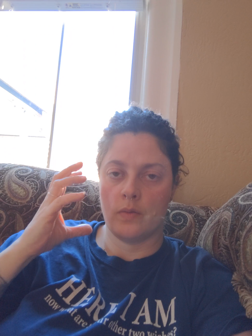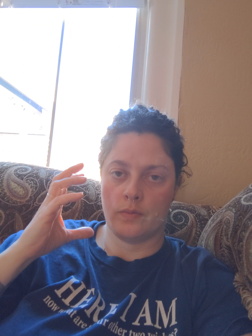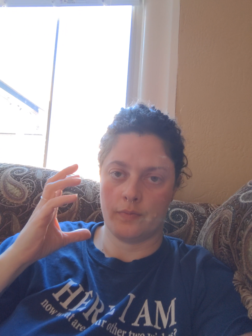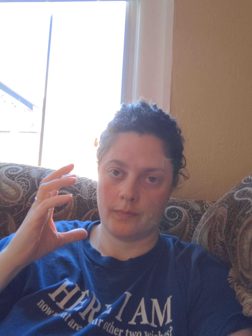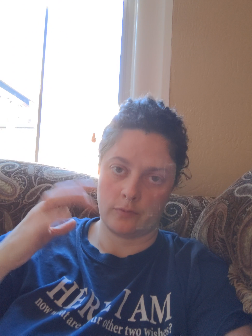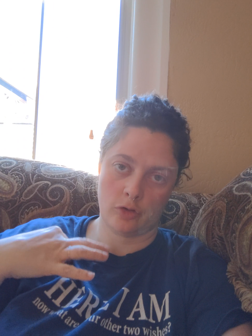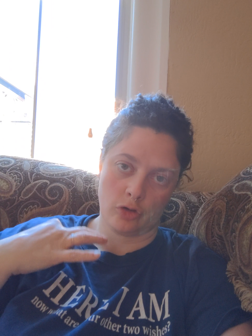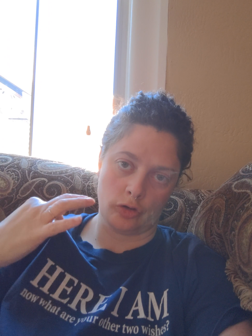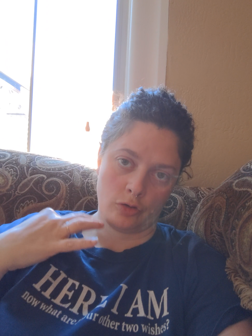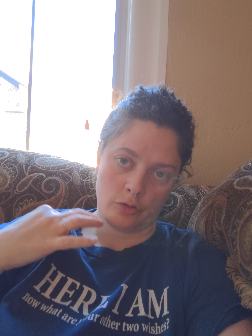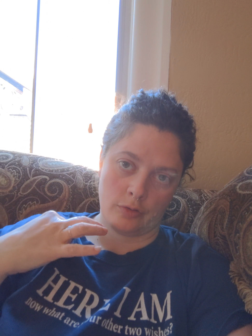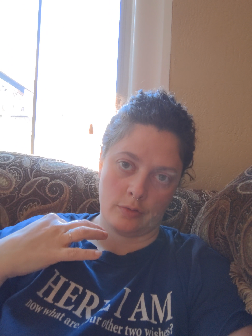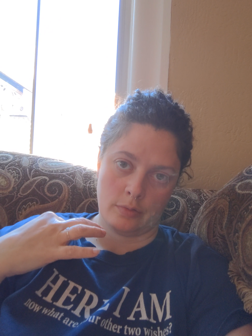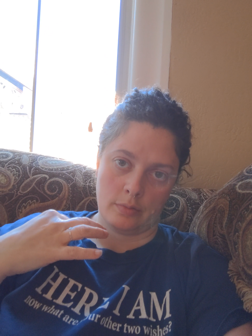shirt